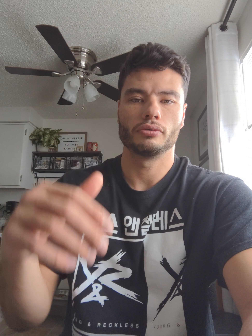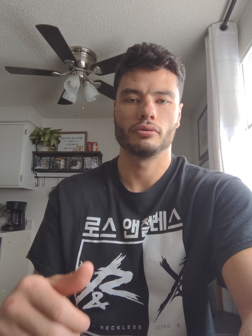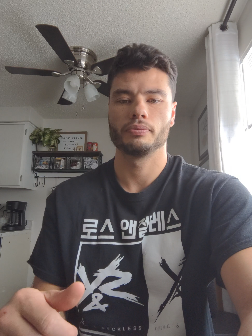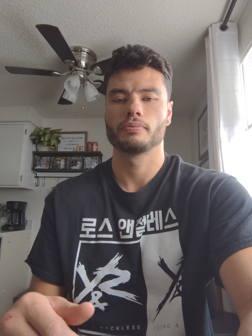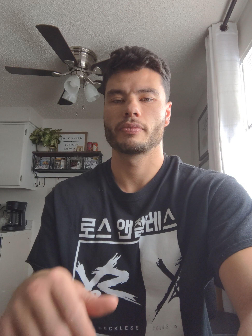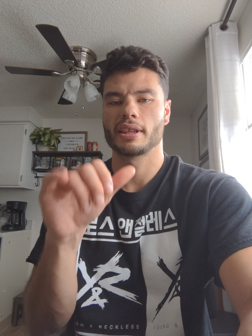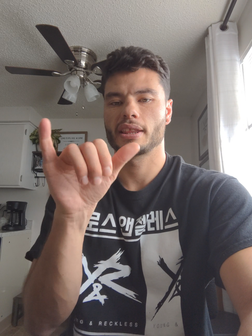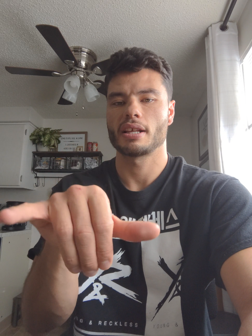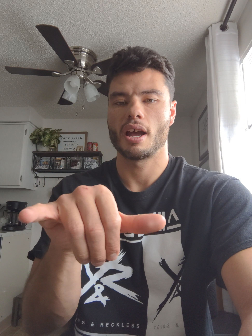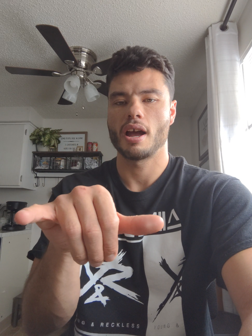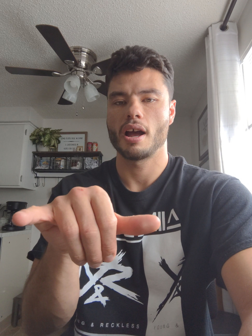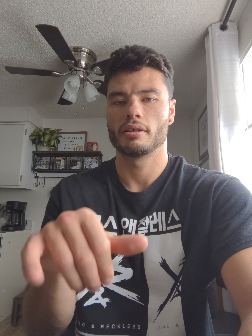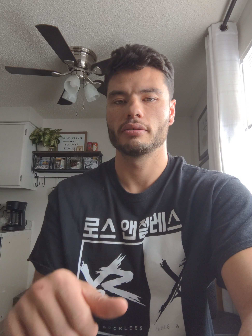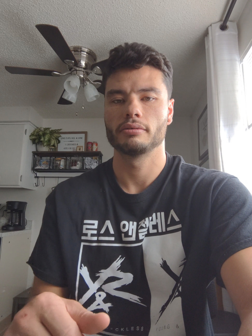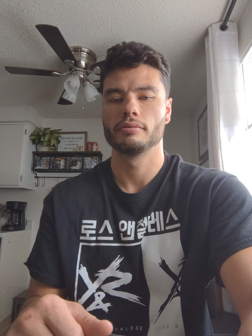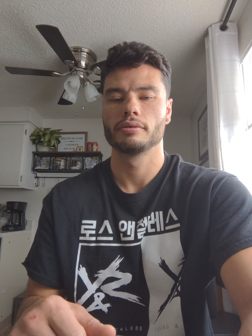that